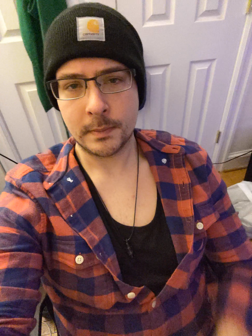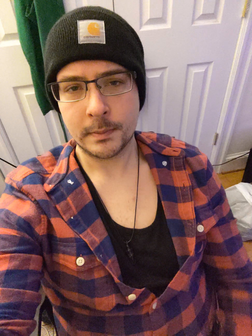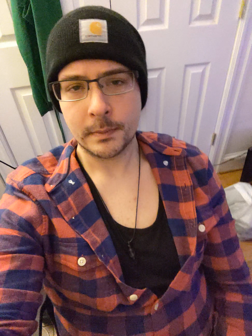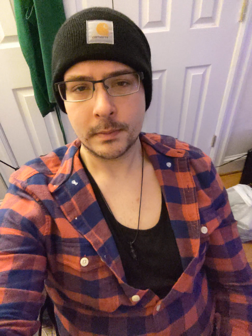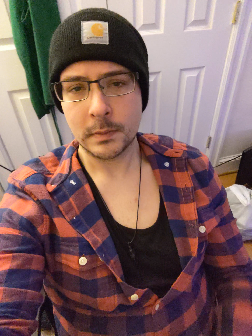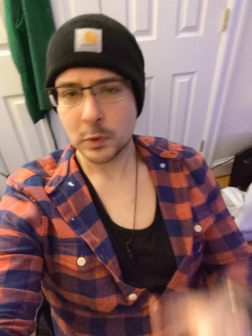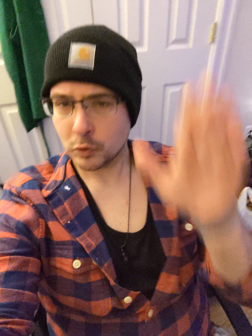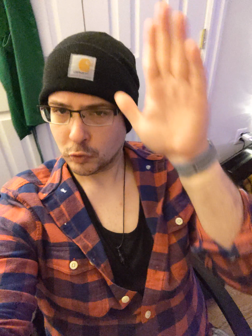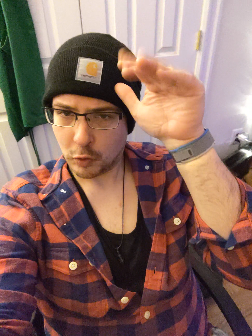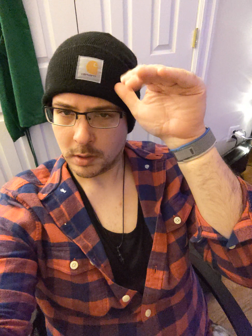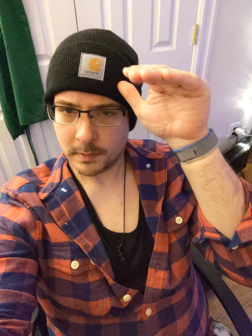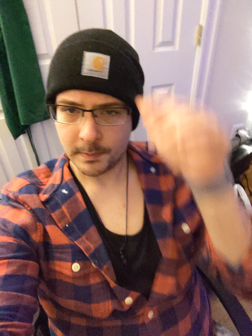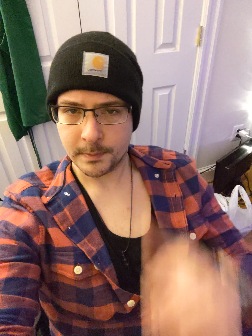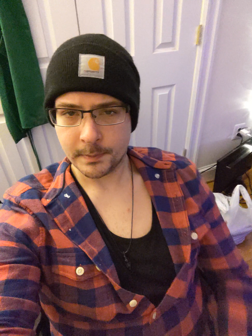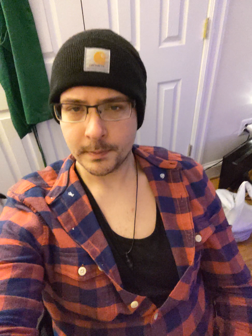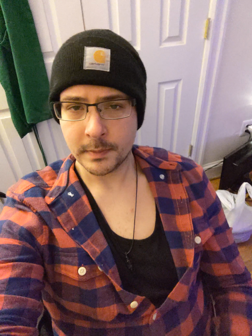donkey